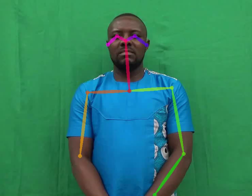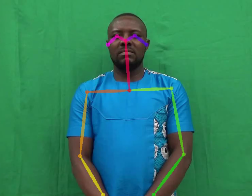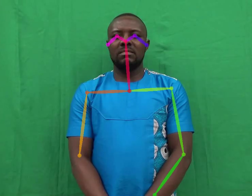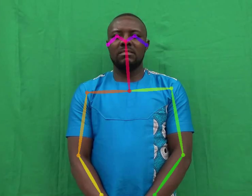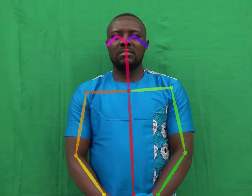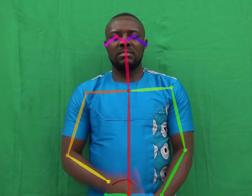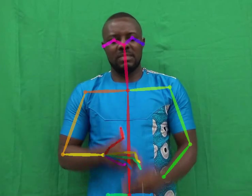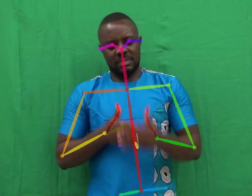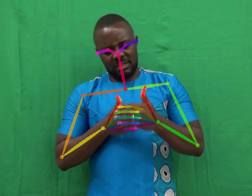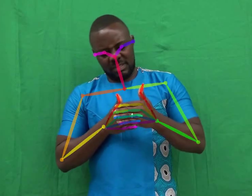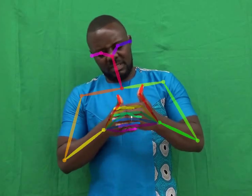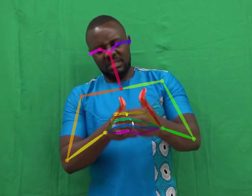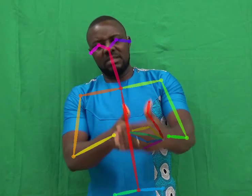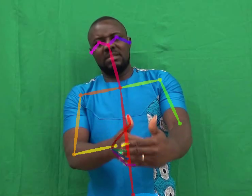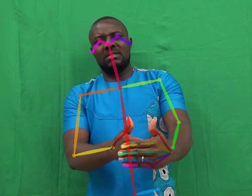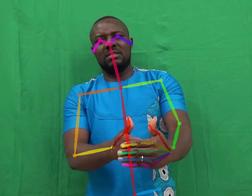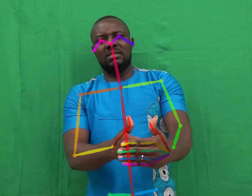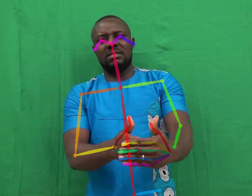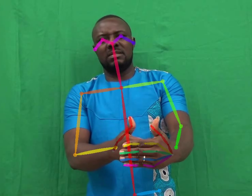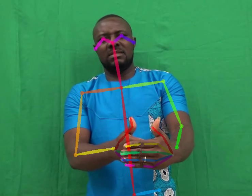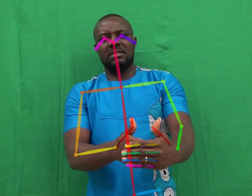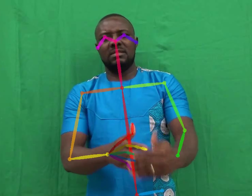lead